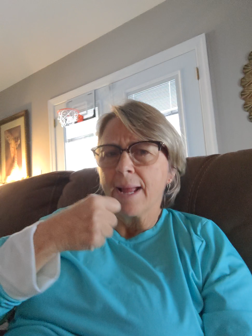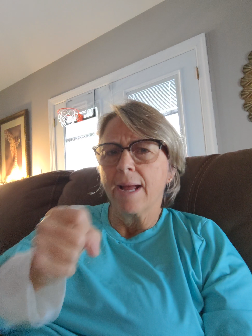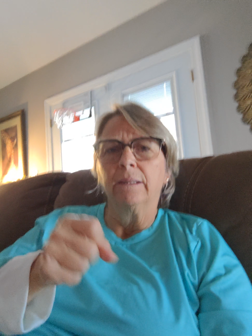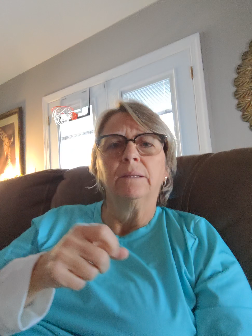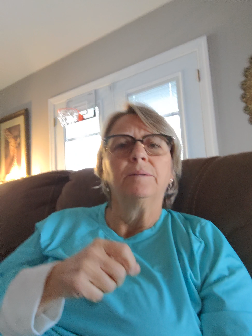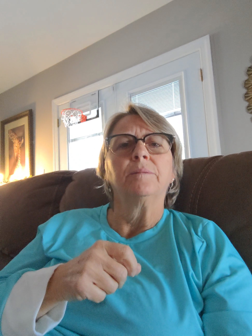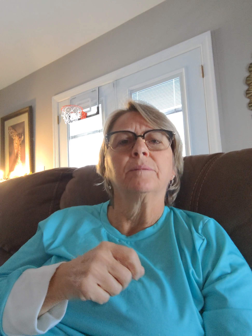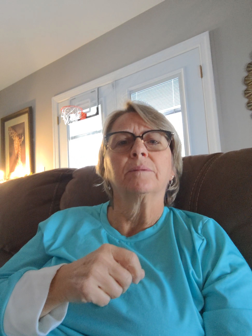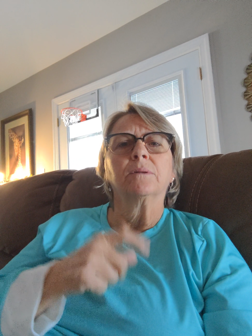make